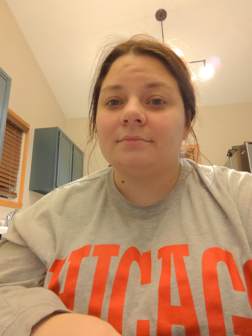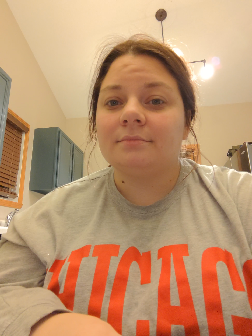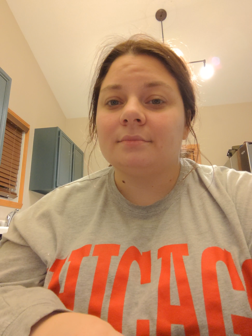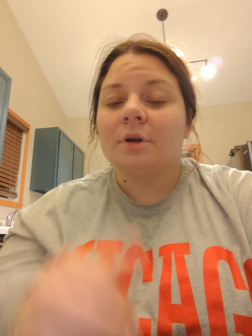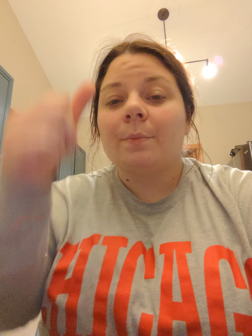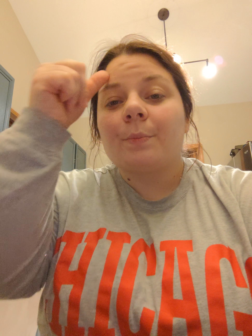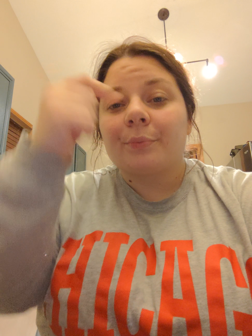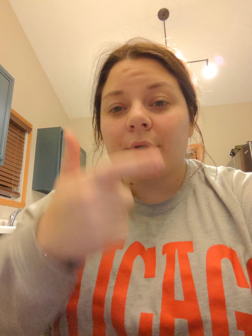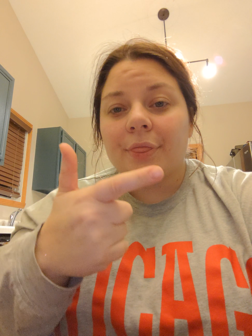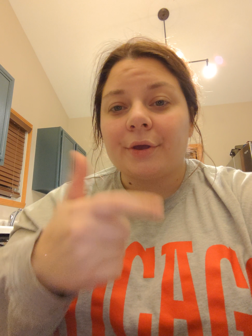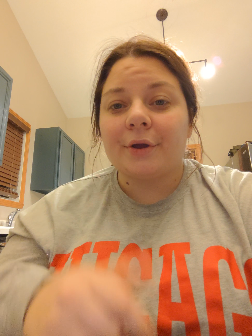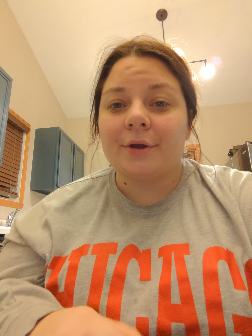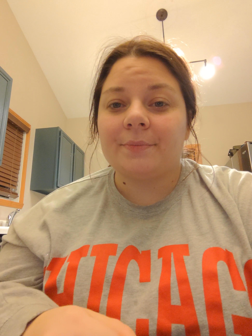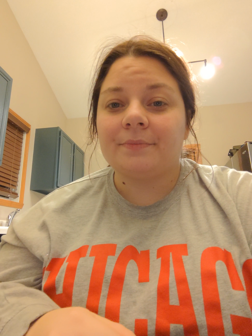brother